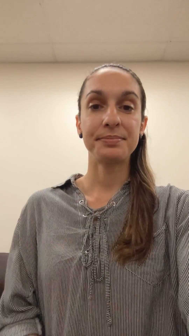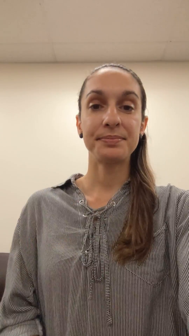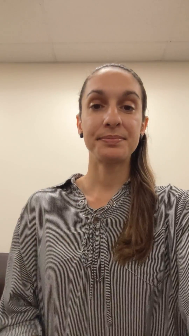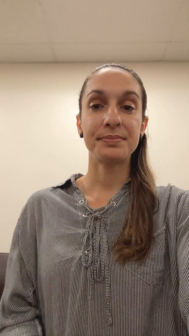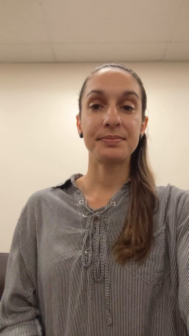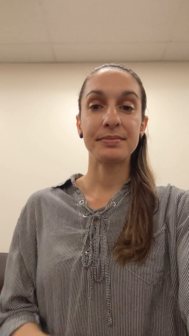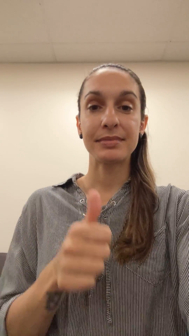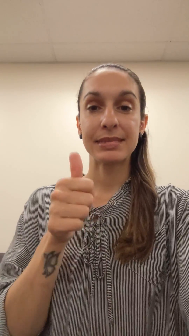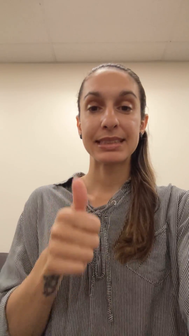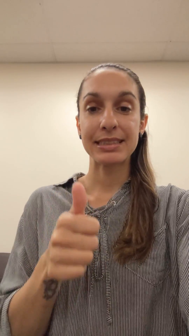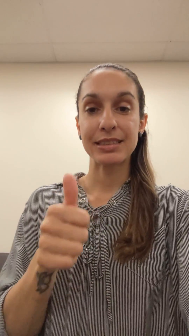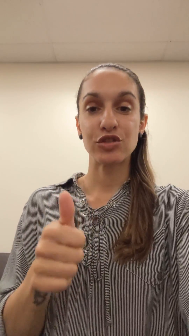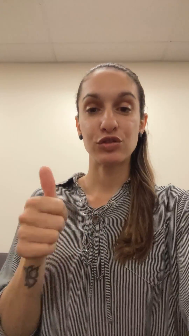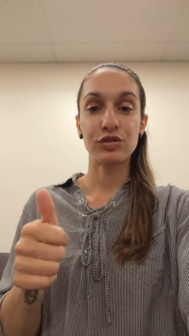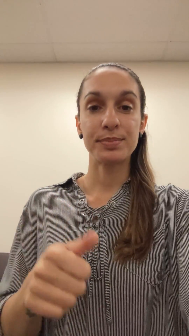each